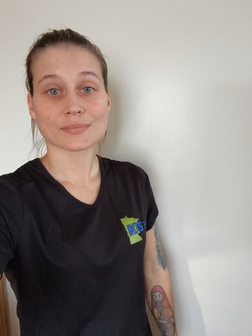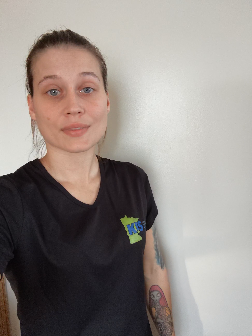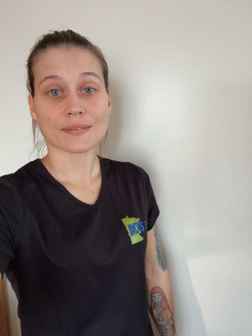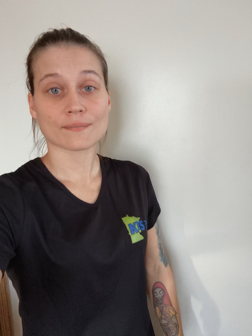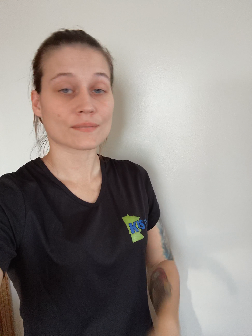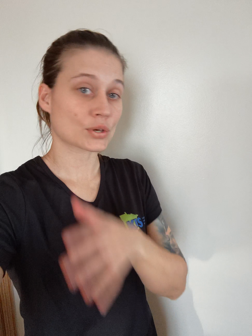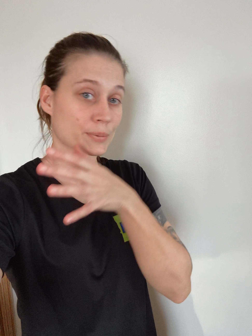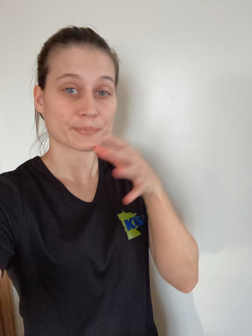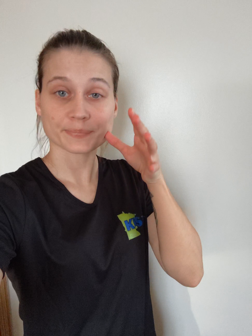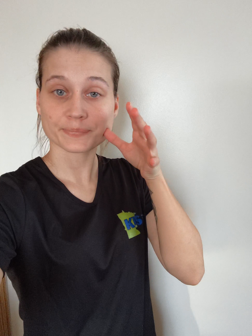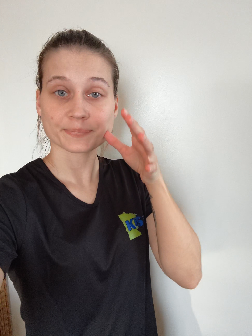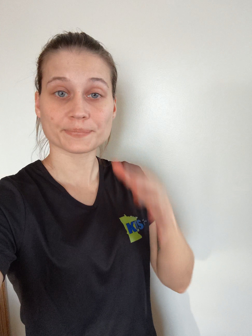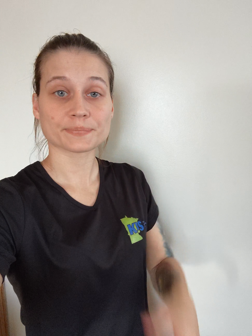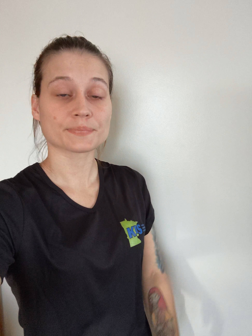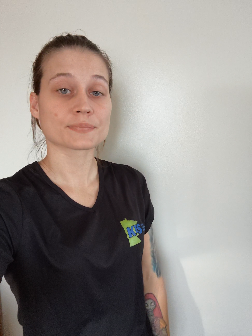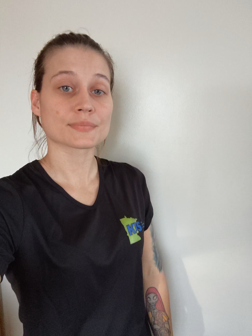farm